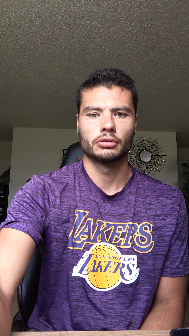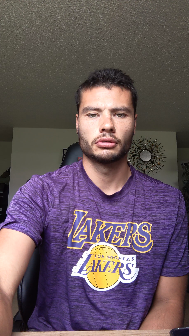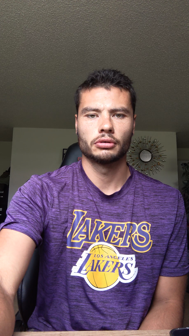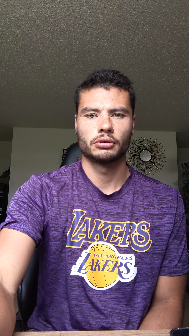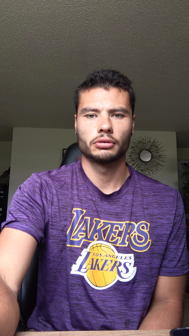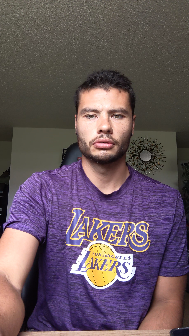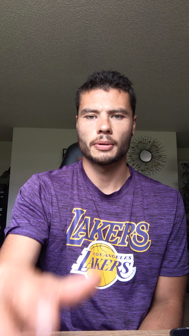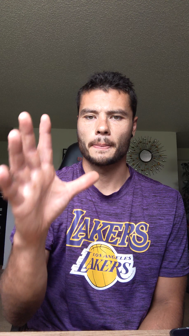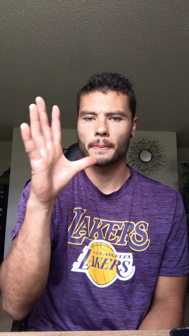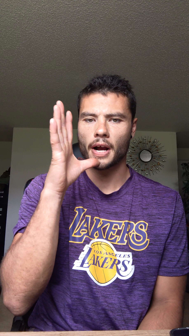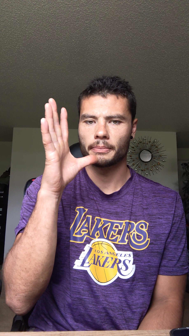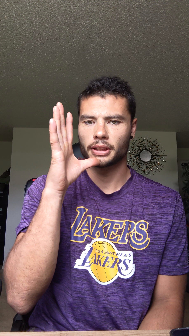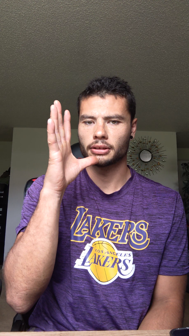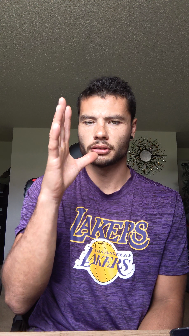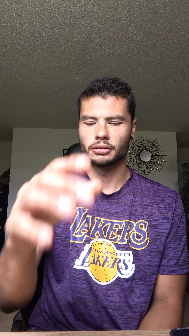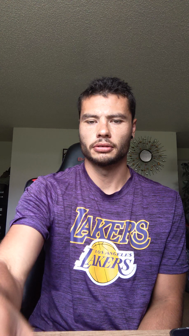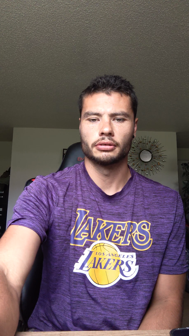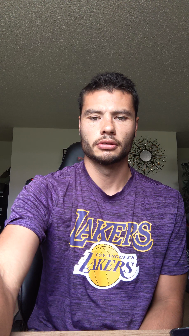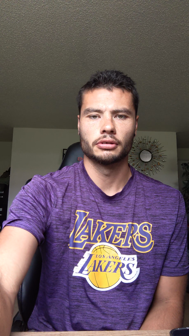mommy